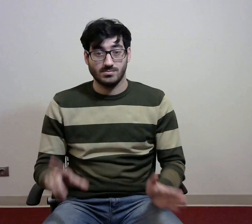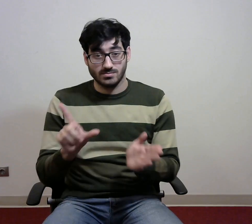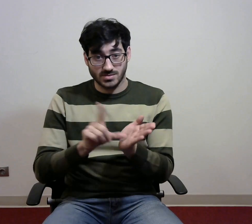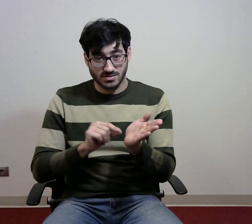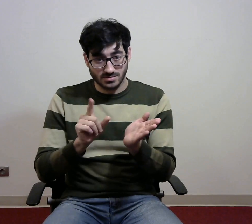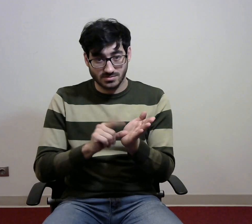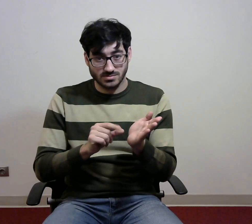pensiya